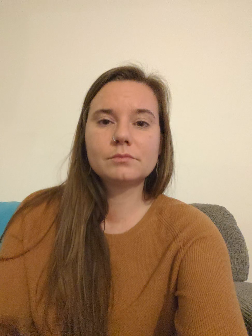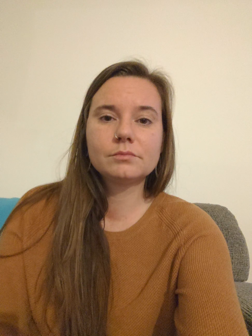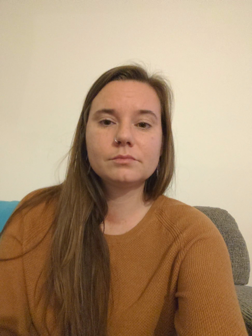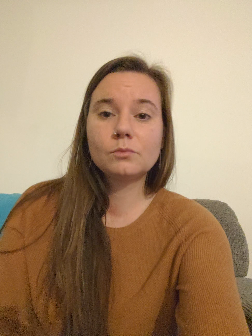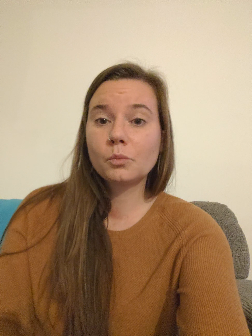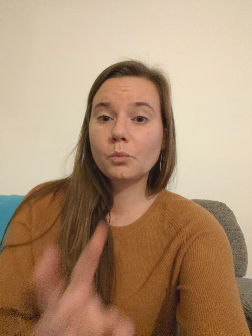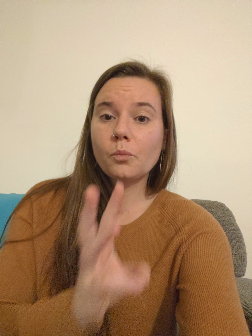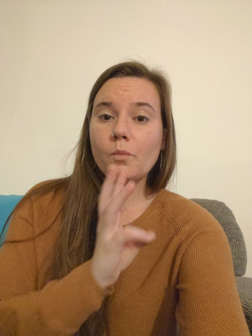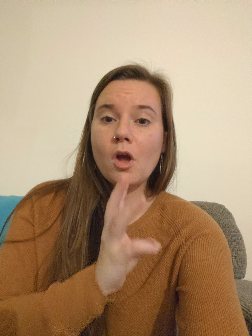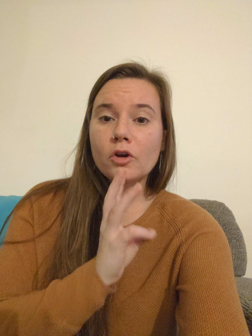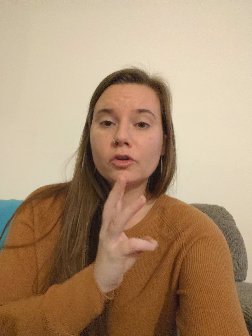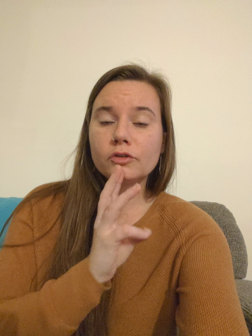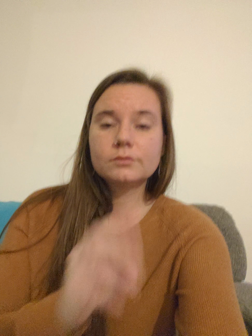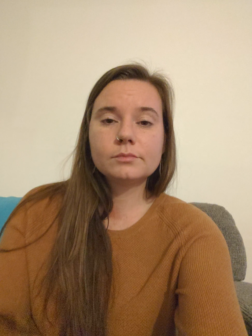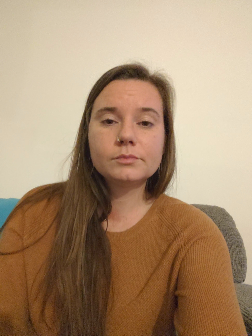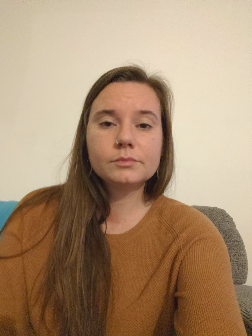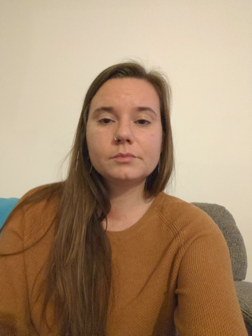water